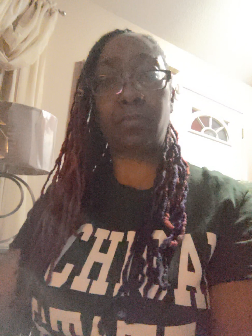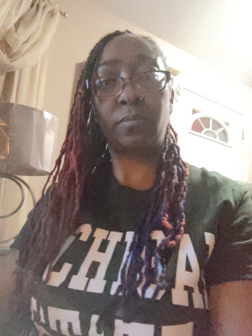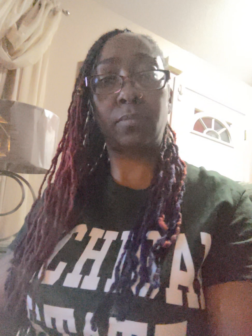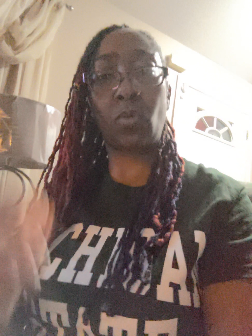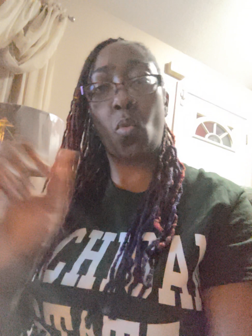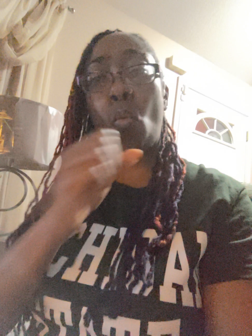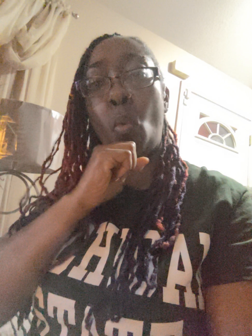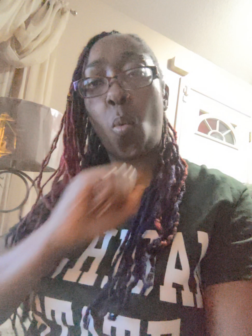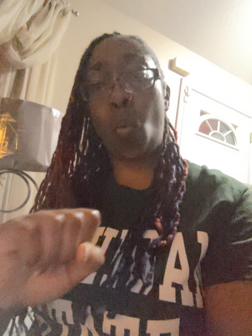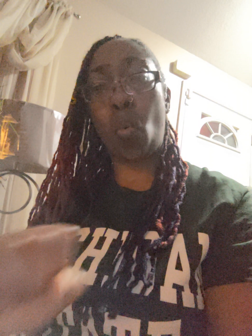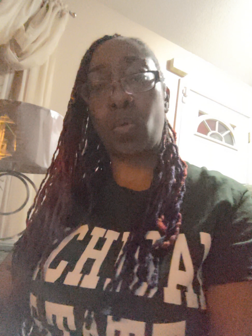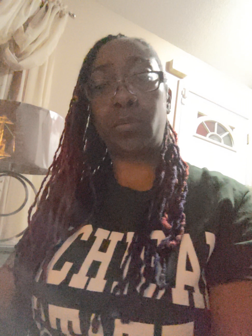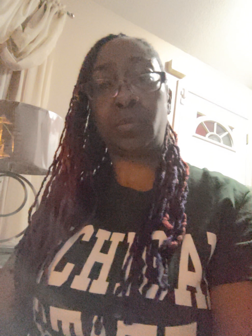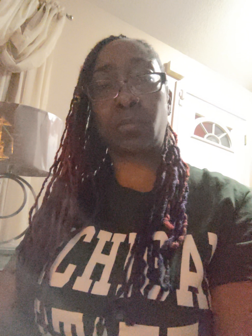old